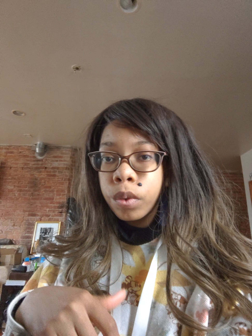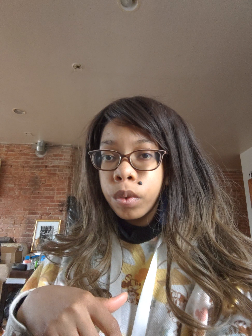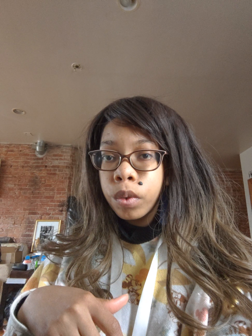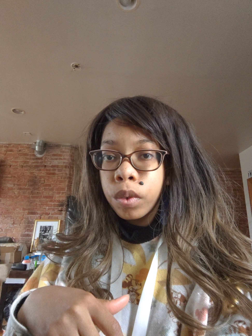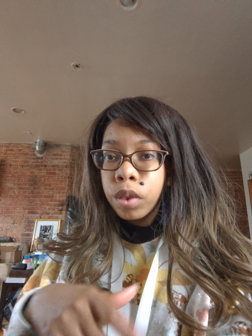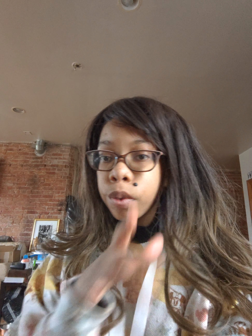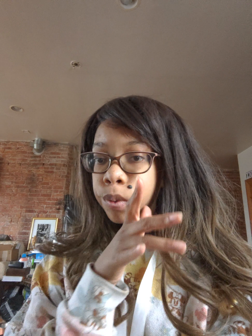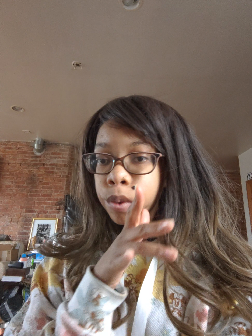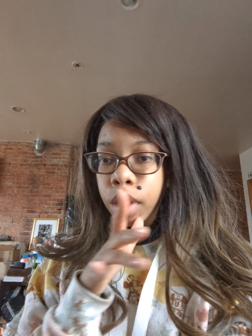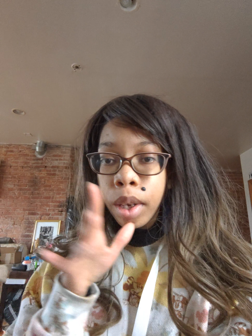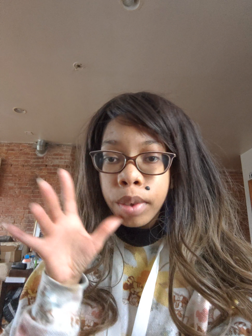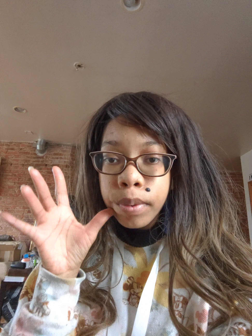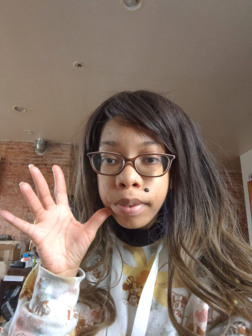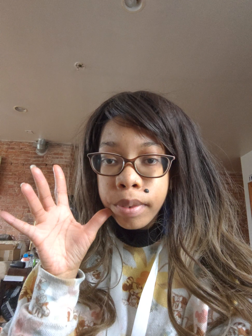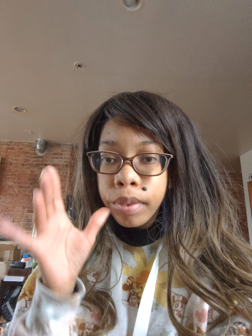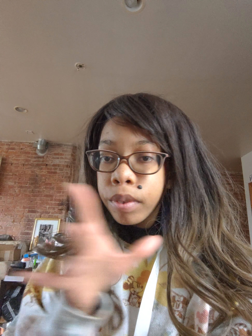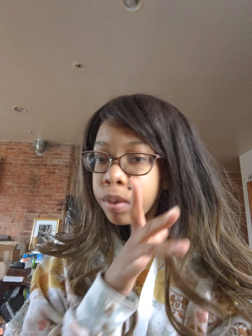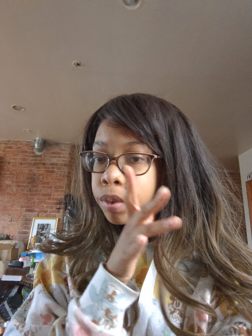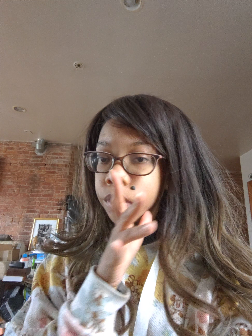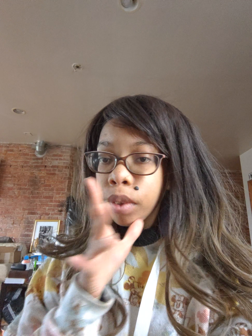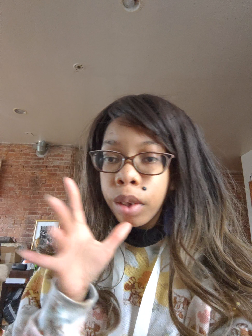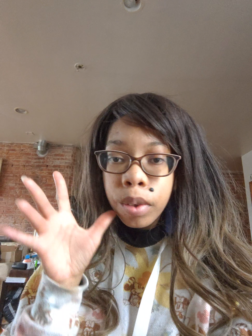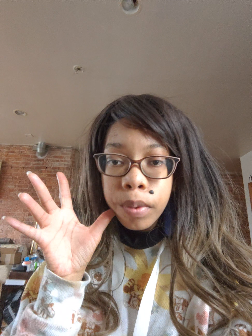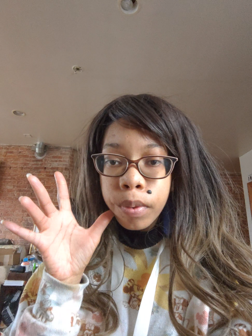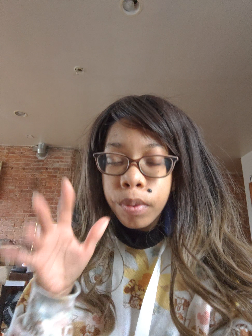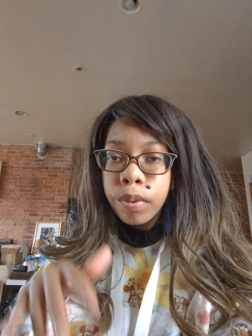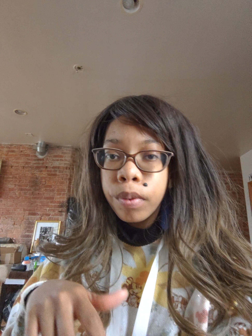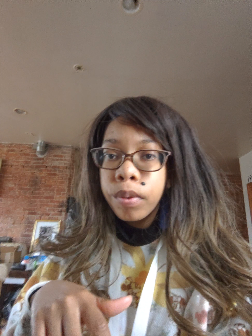farm